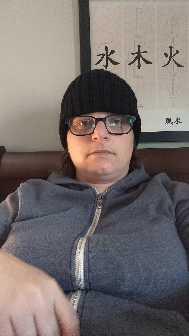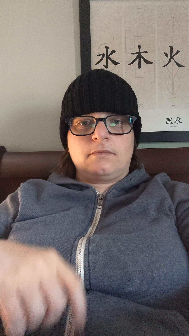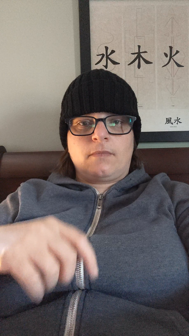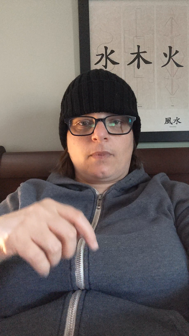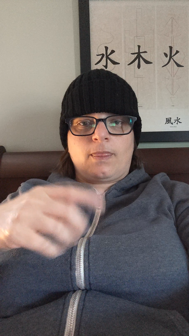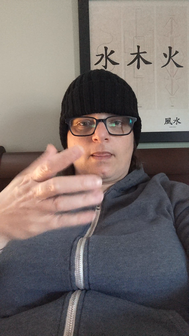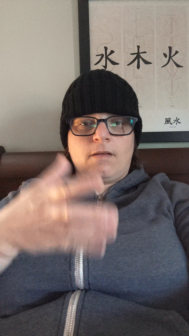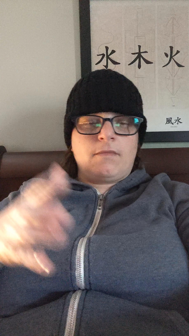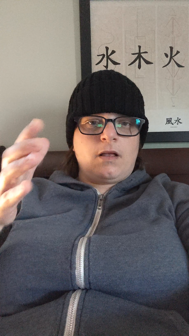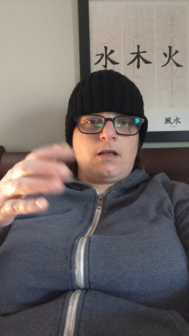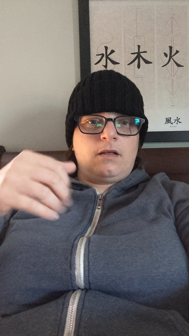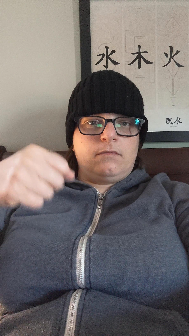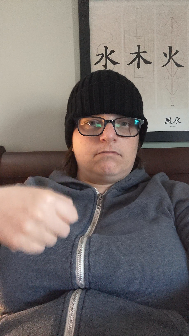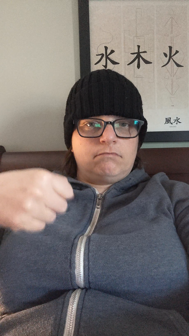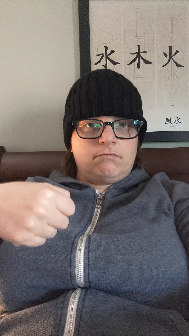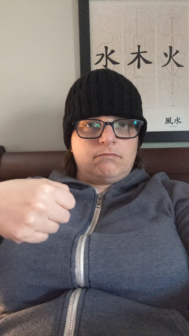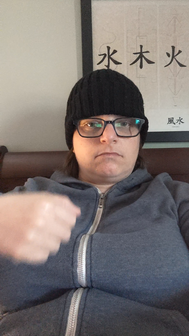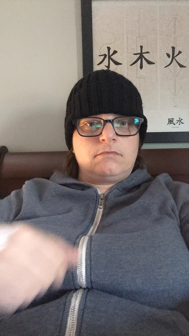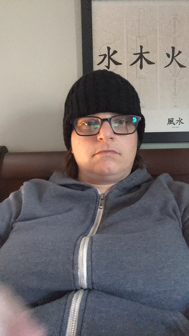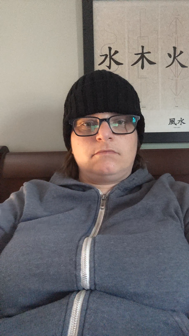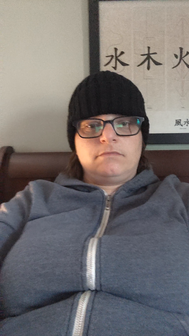bucket